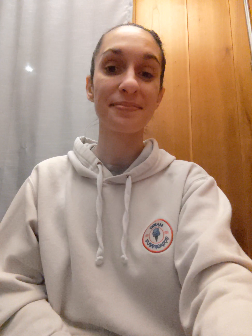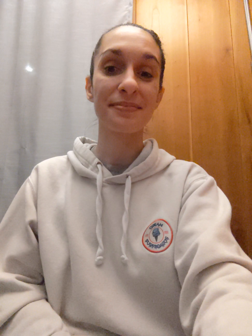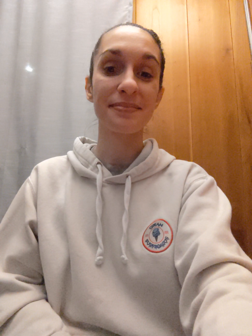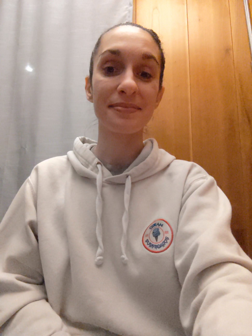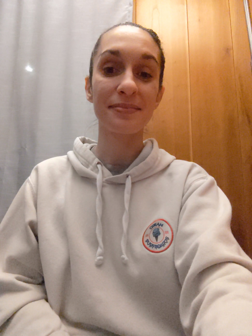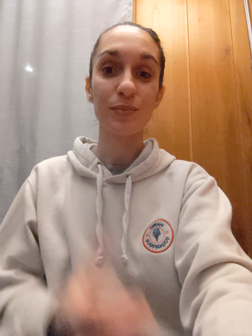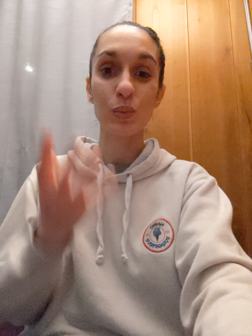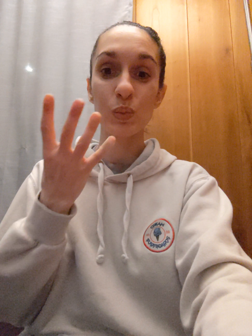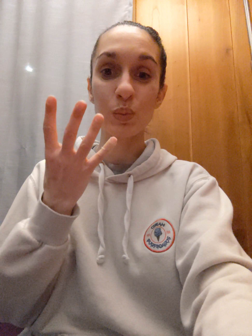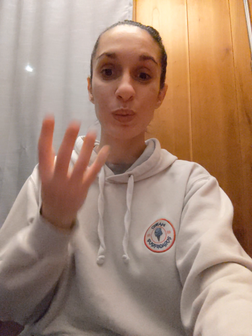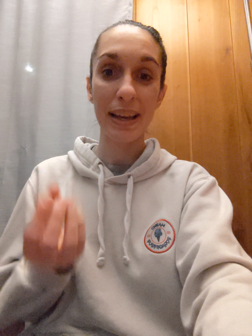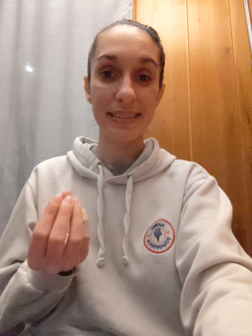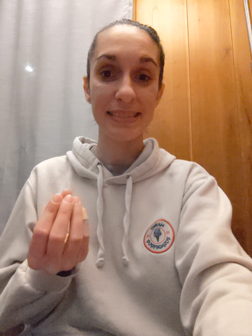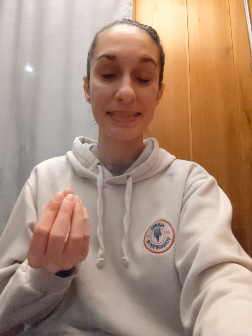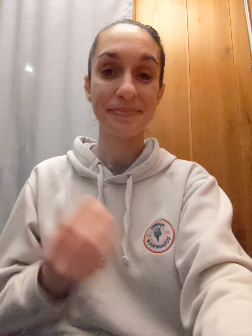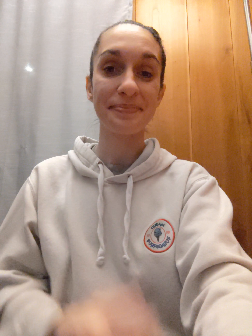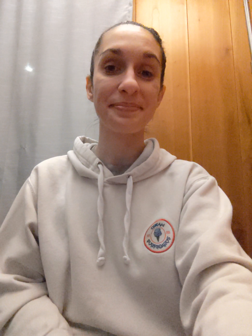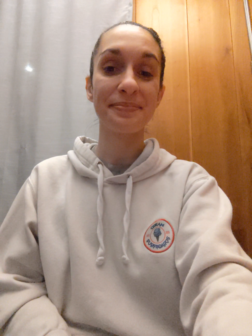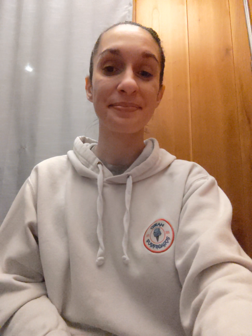wet